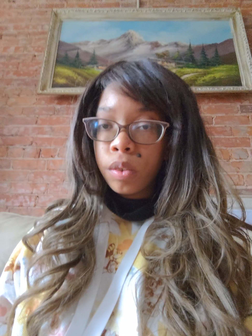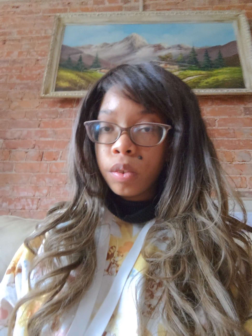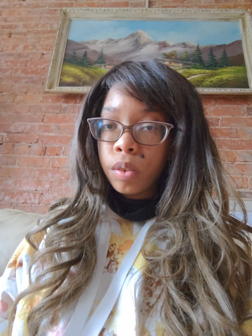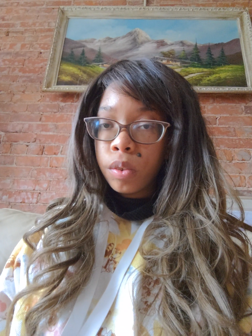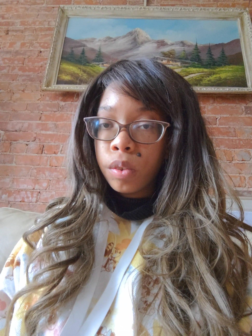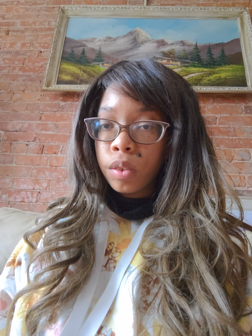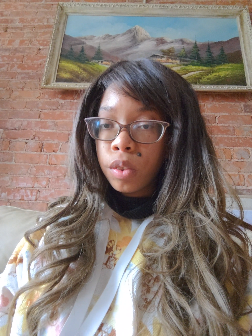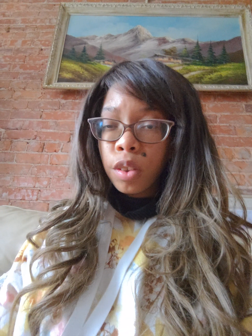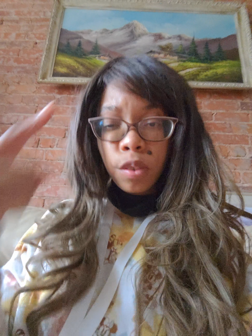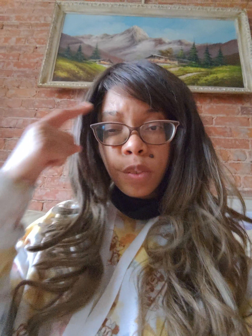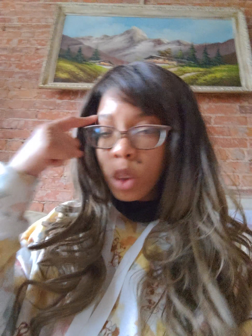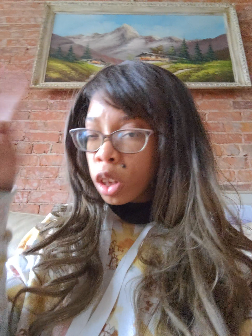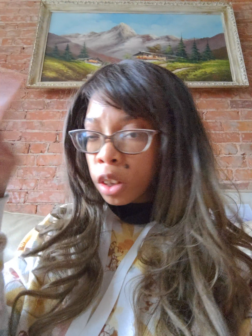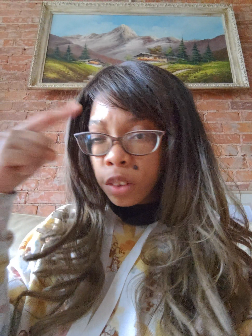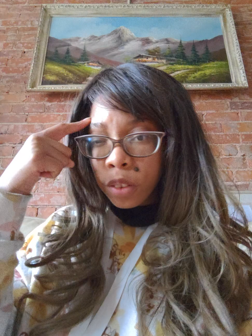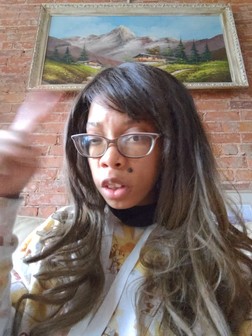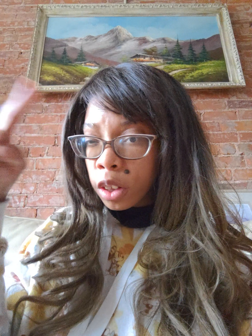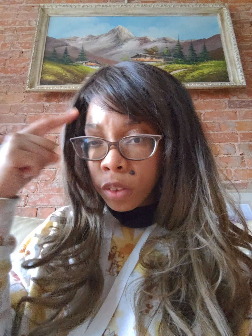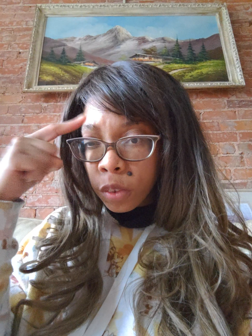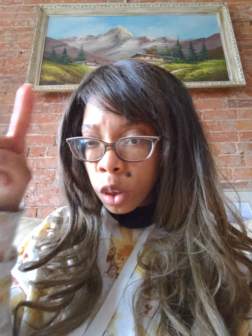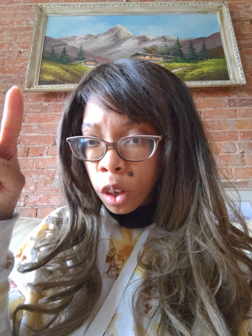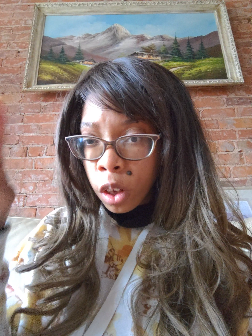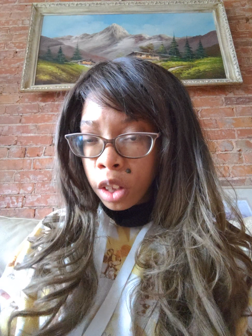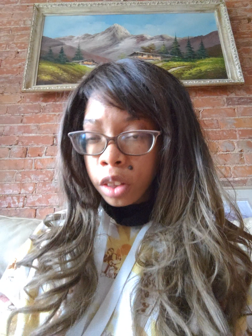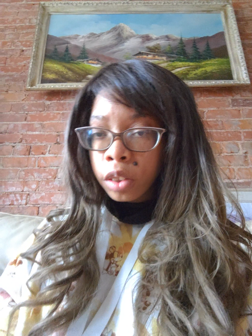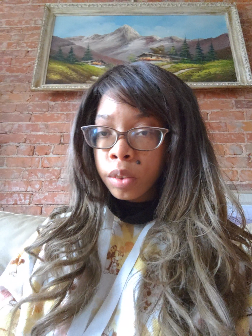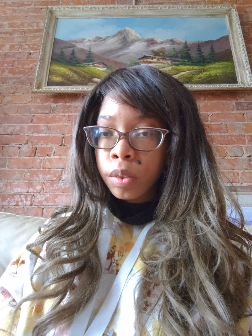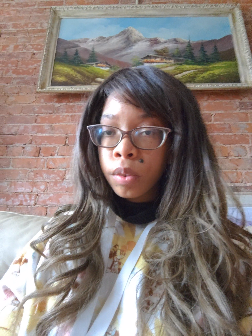for